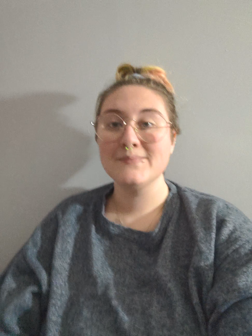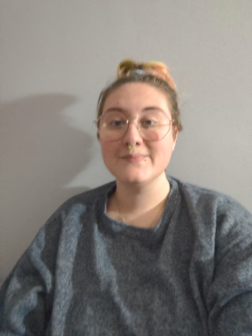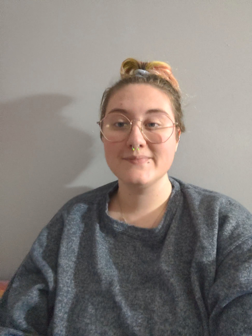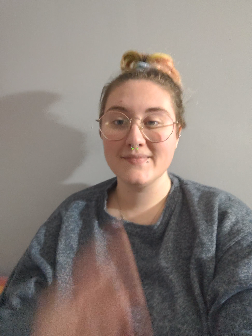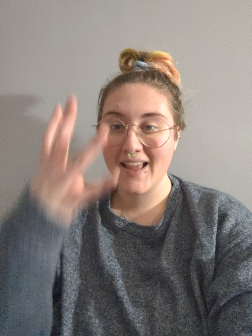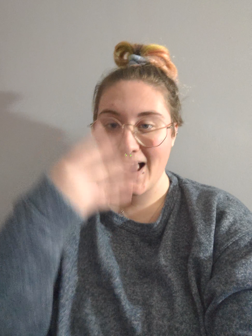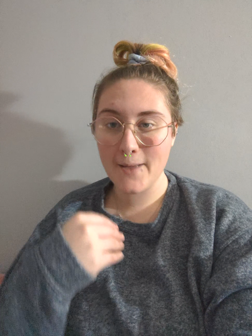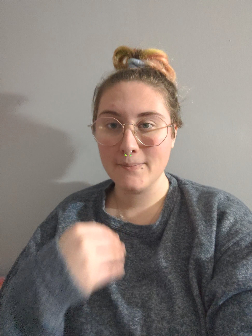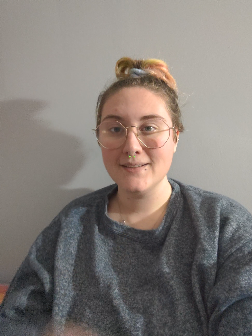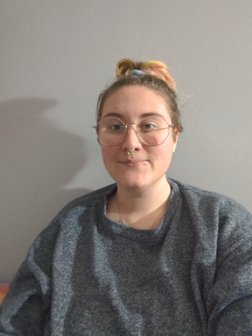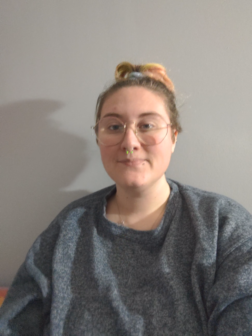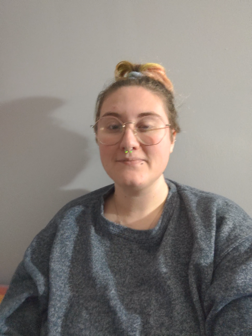nap